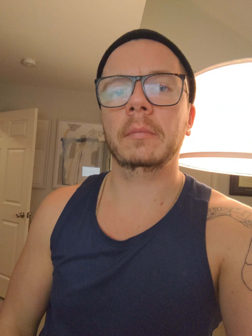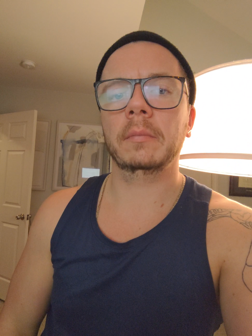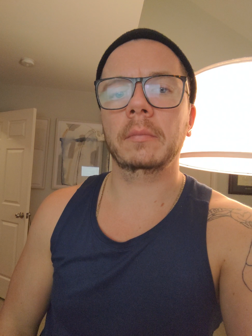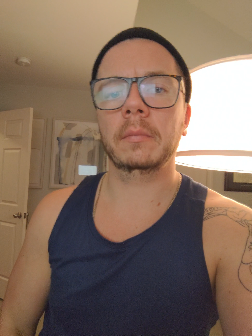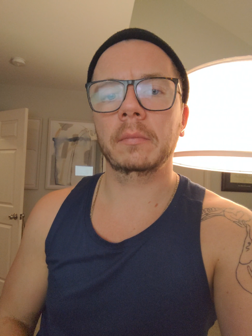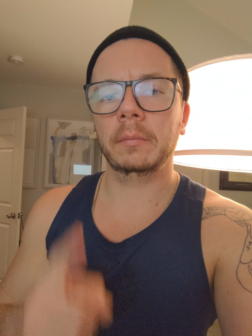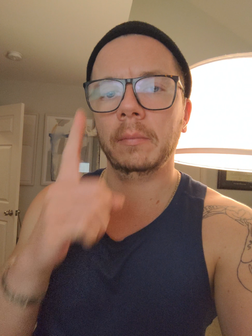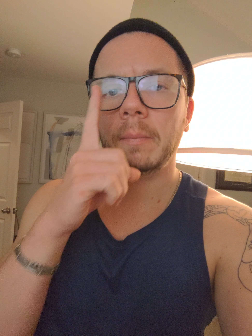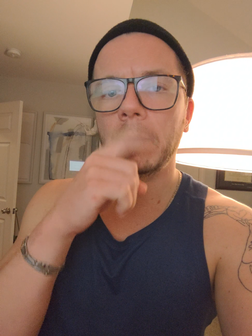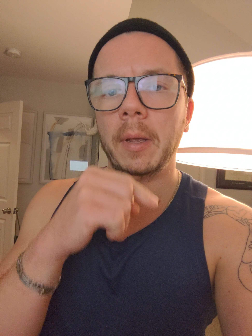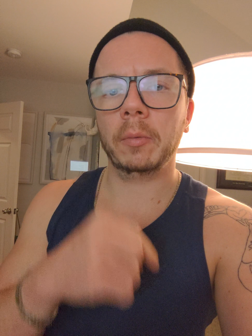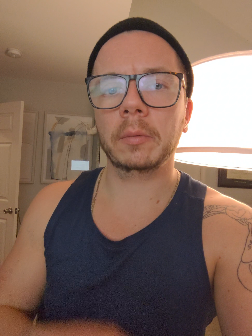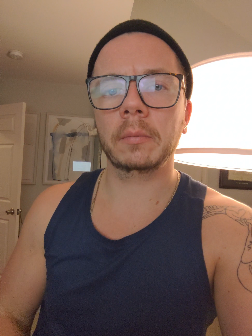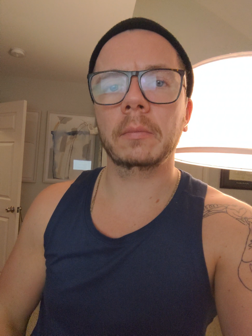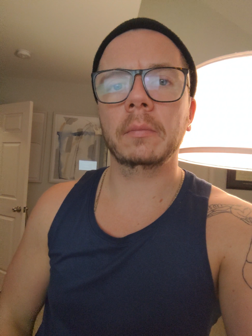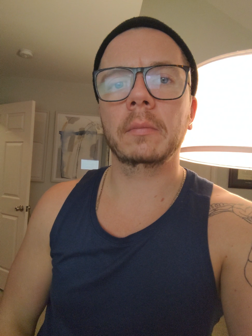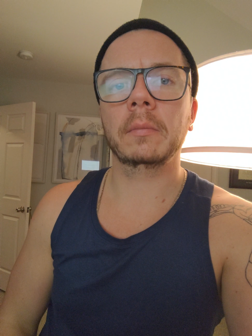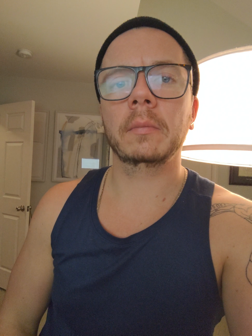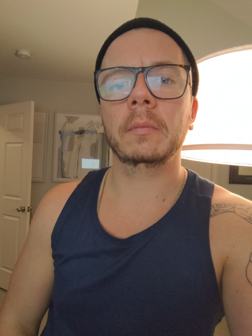mouse